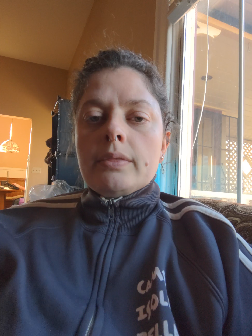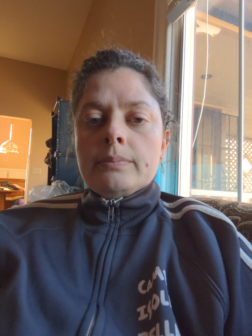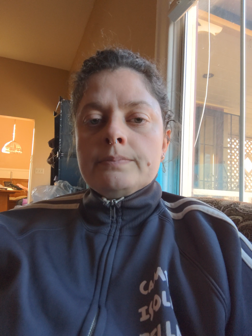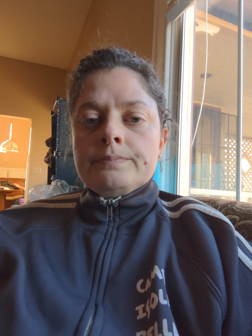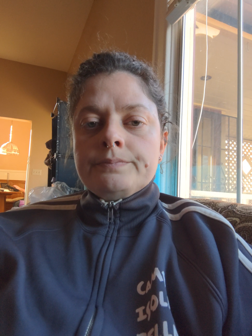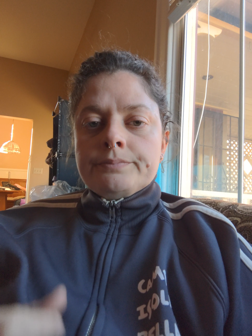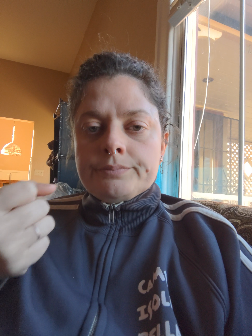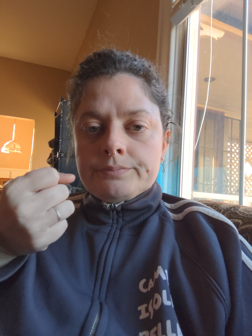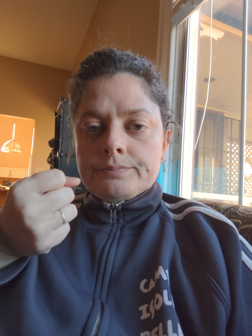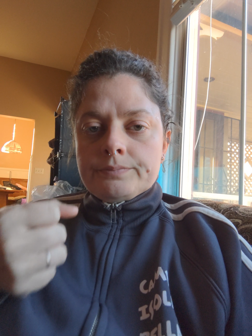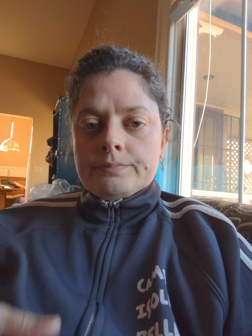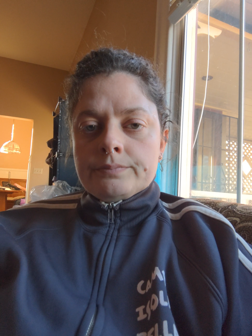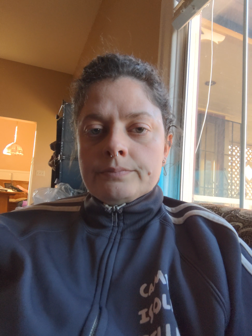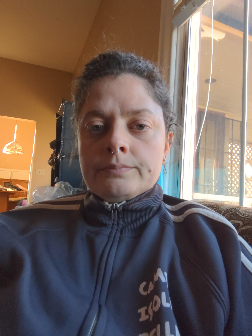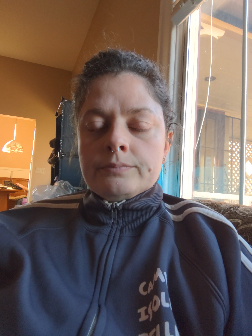milk